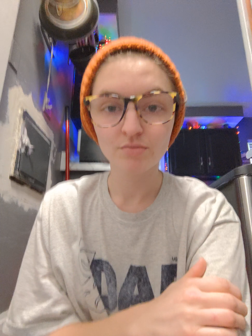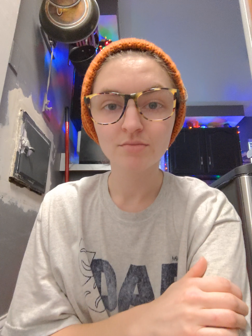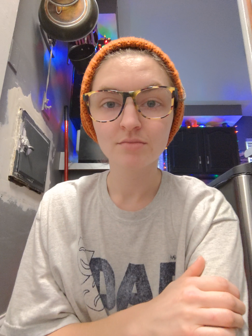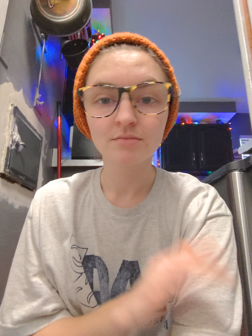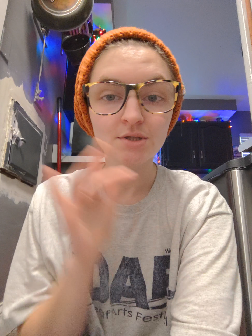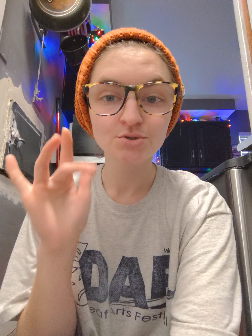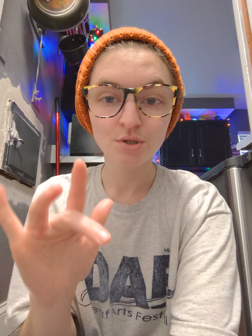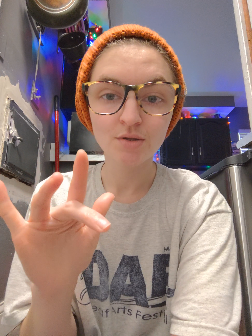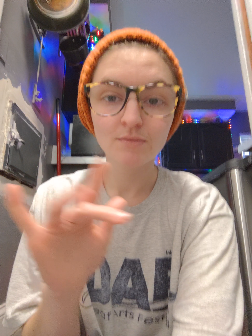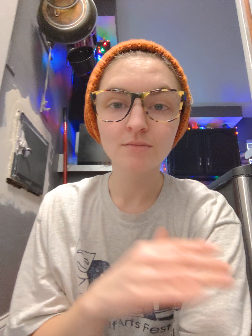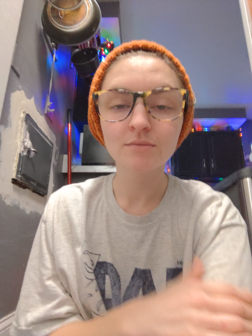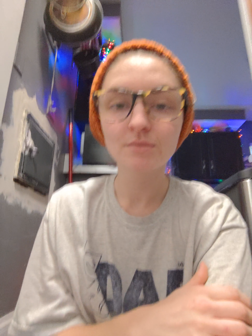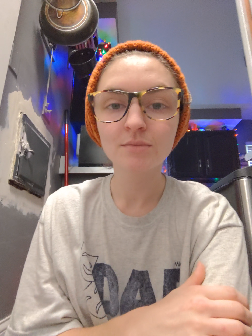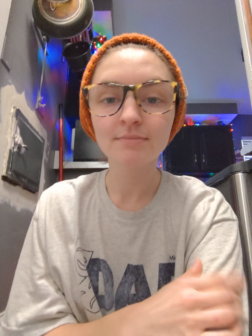touch